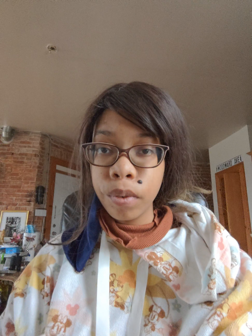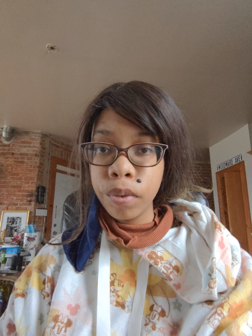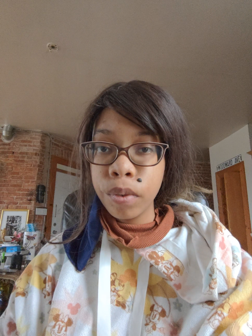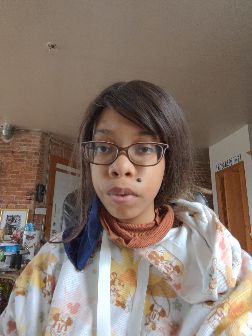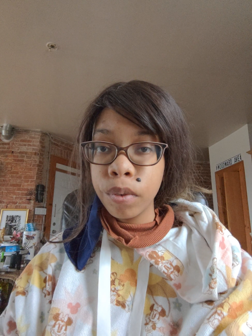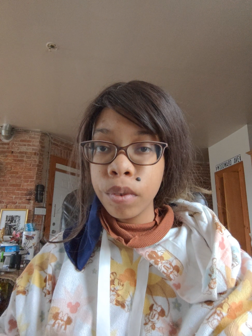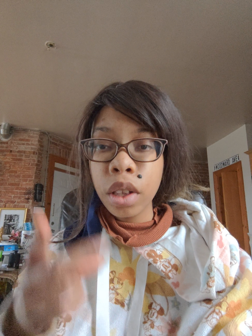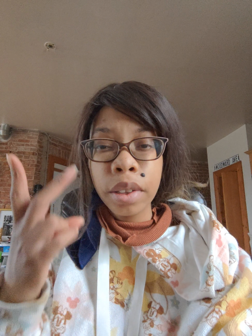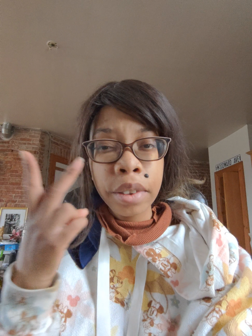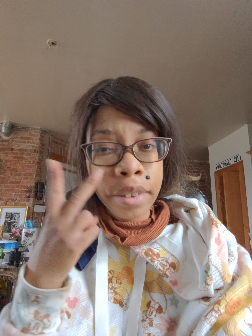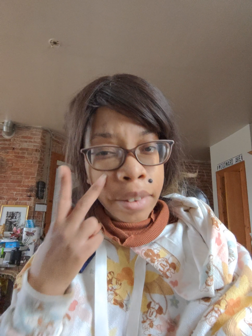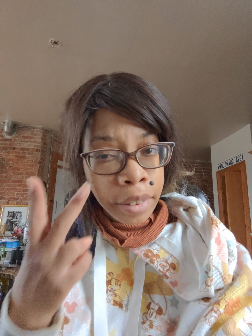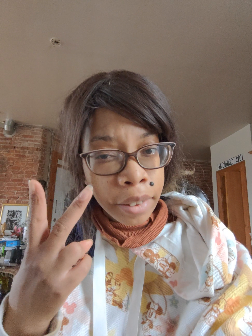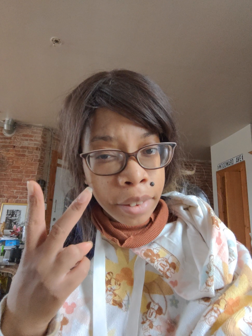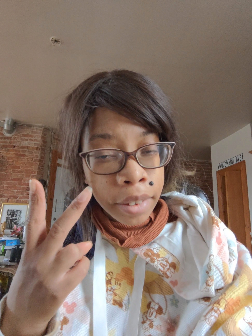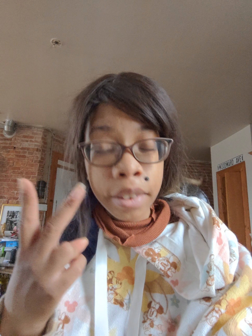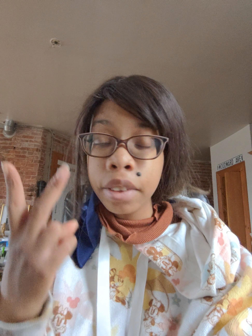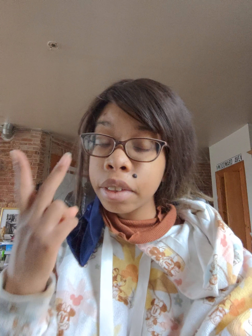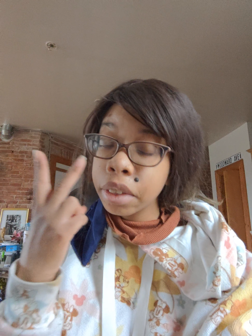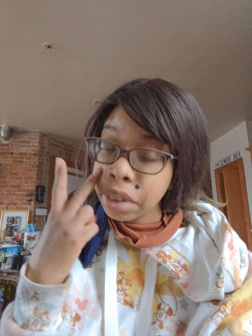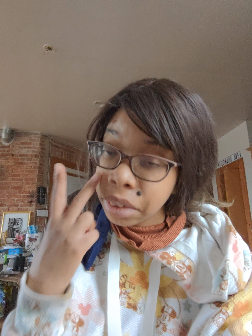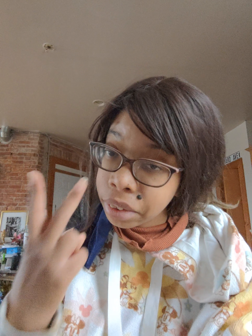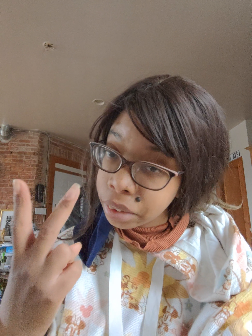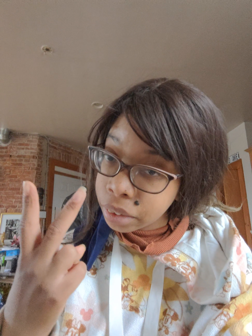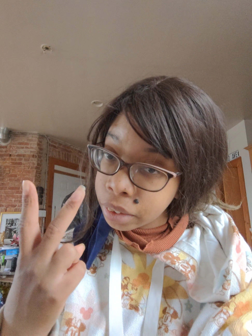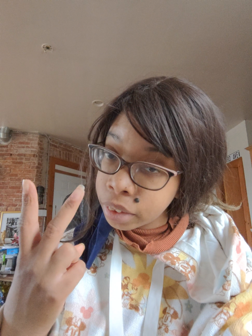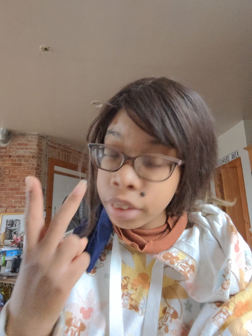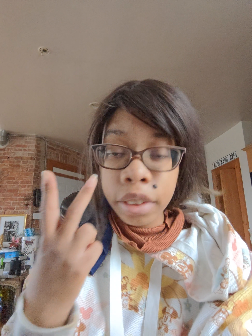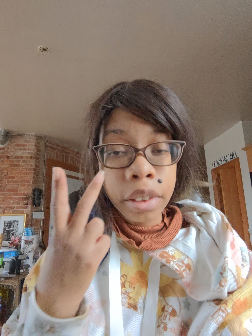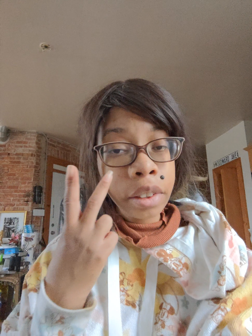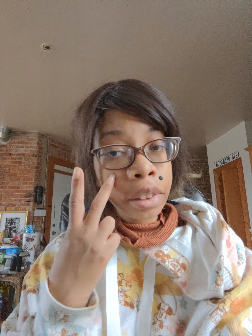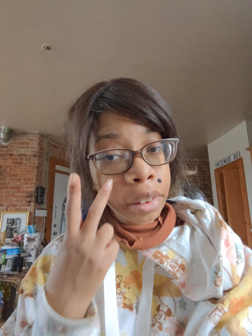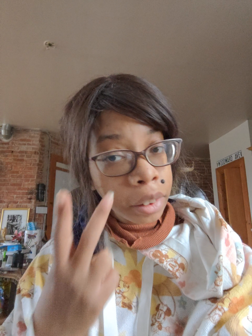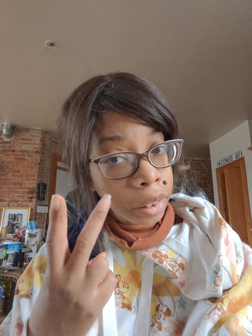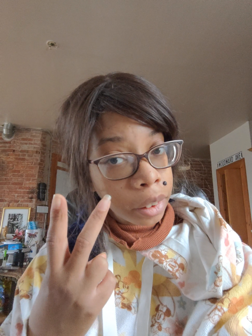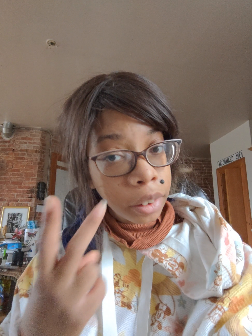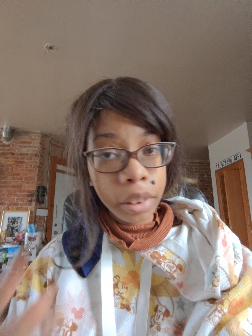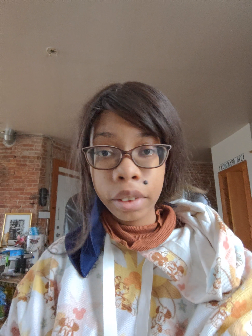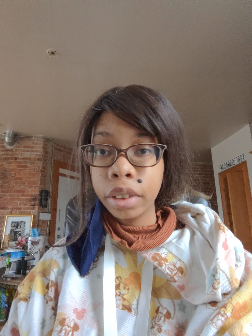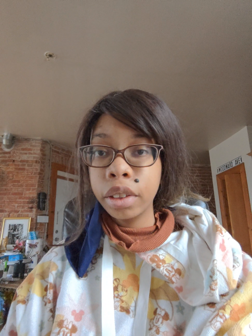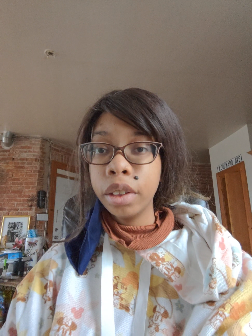see